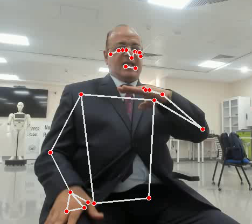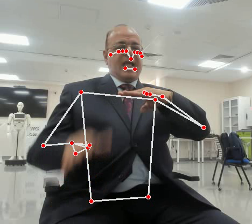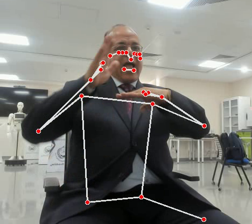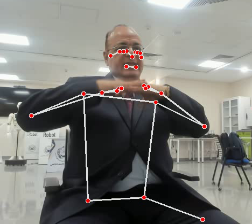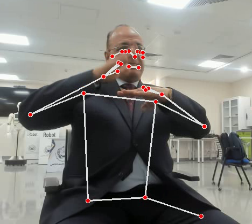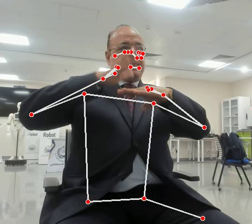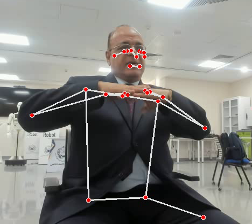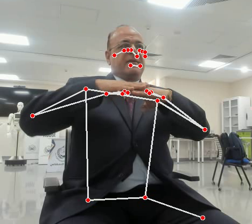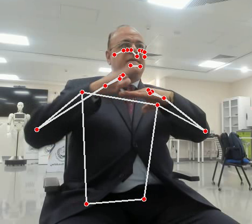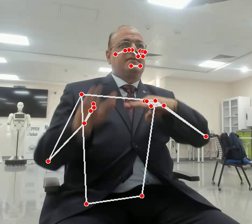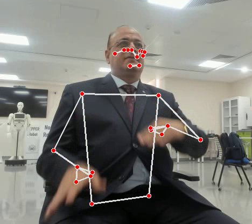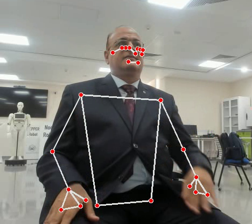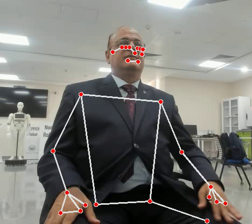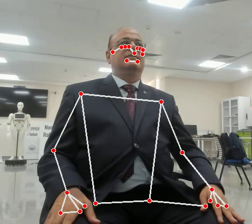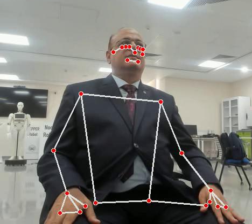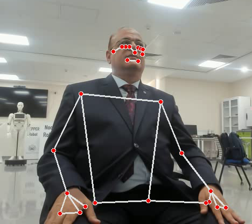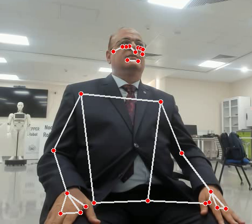ehtrem nfsk